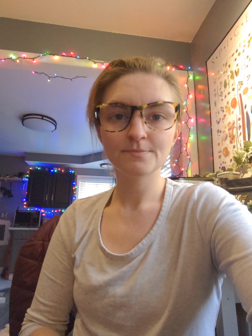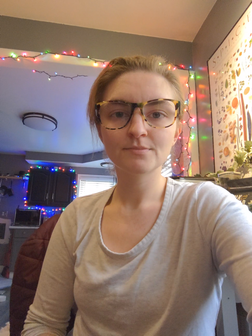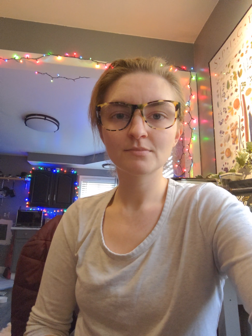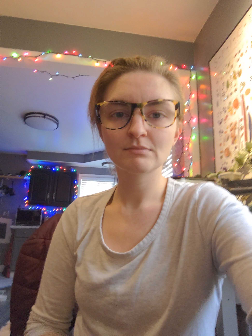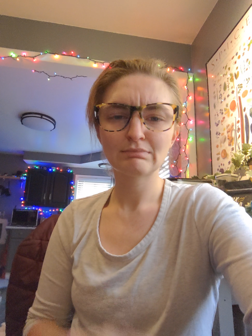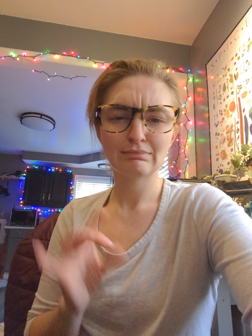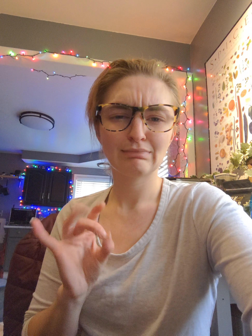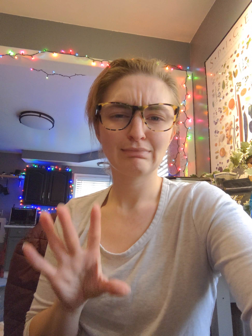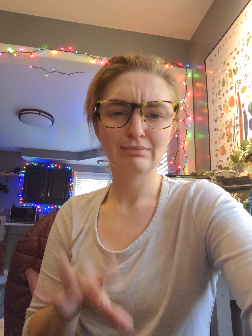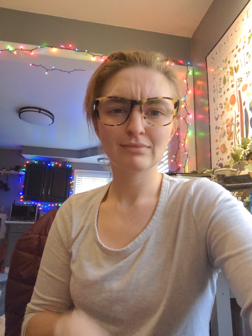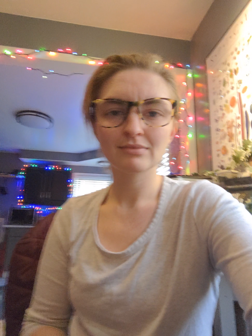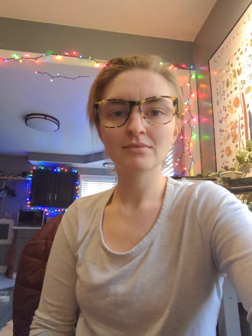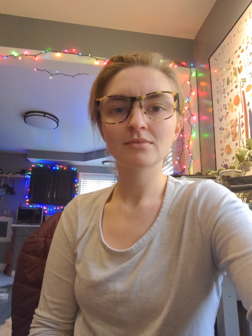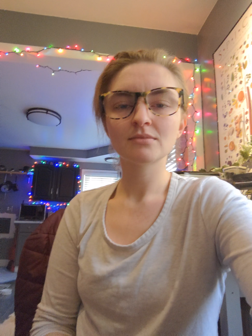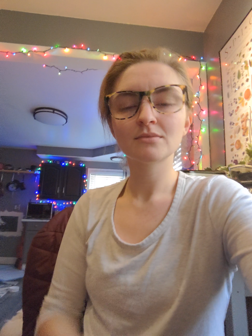yucky